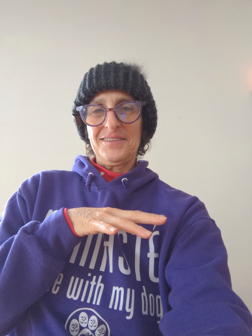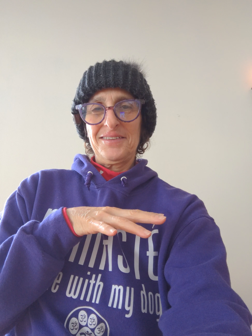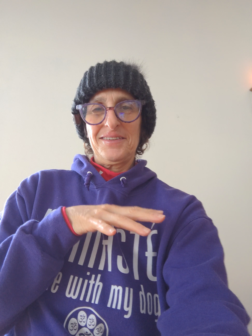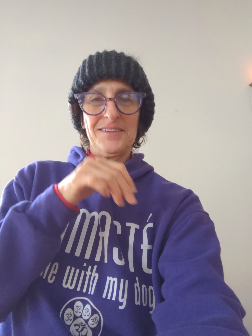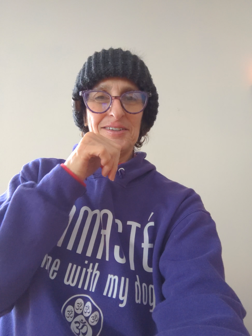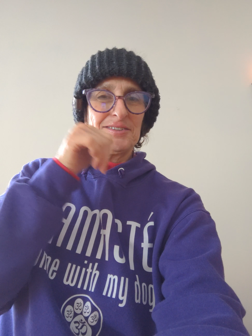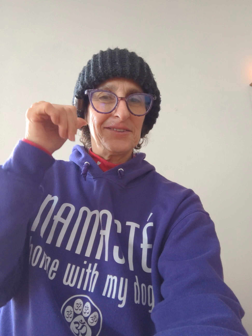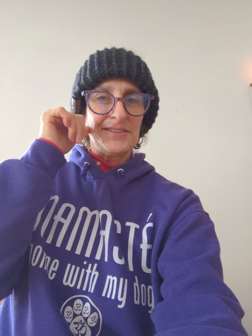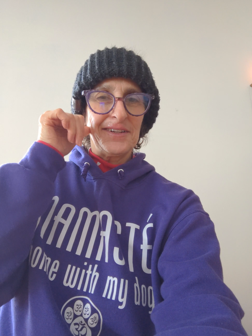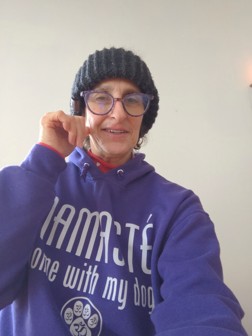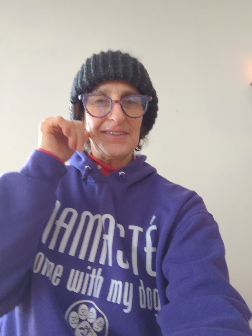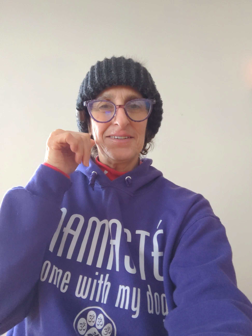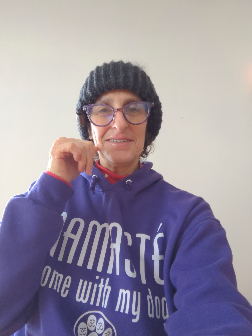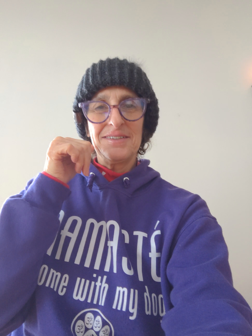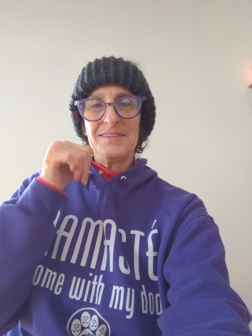yesterday